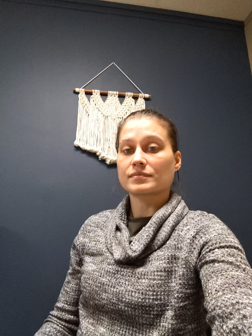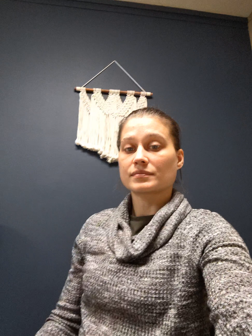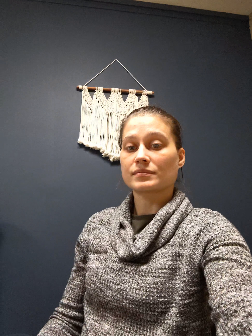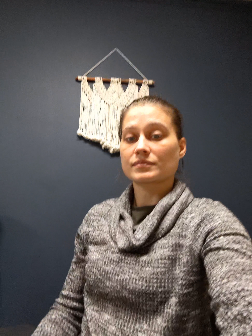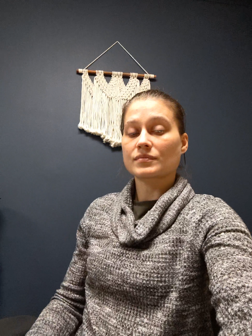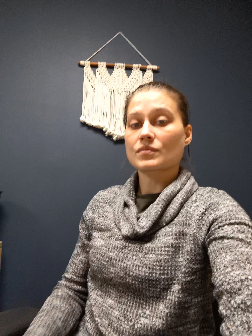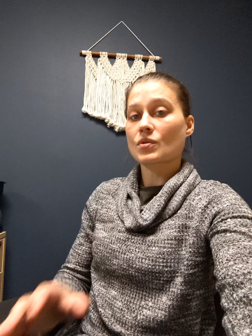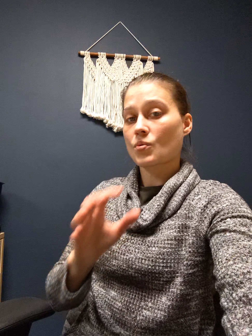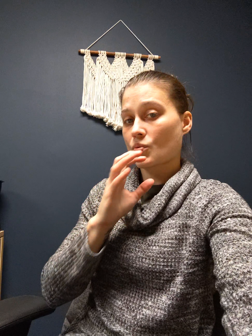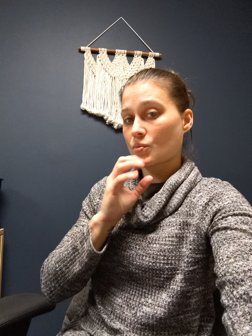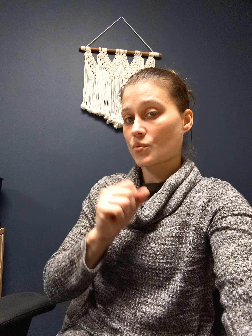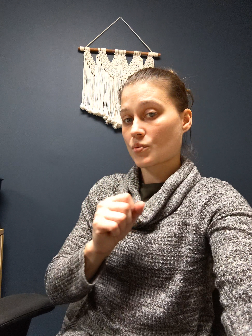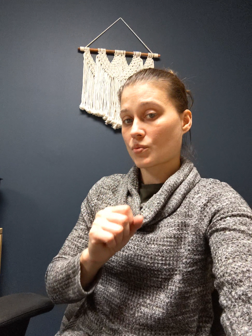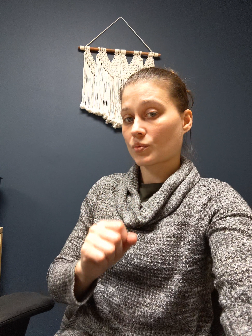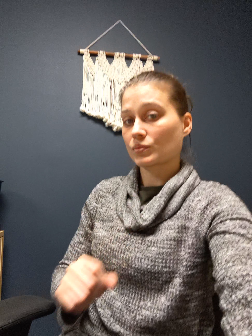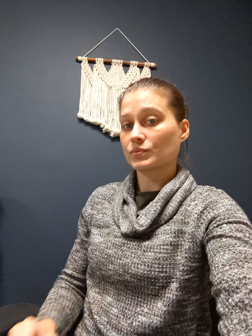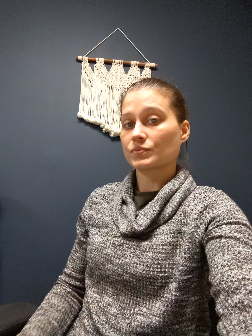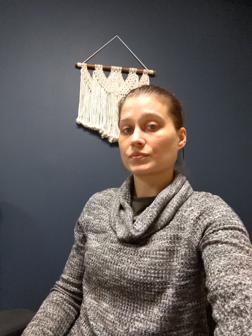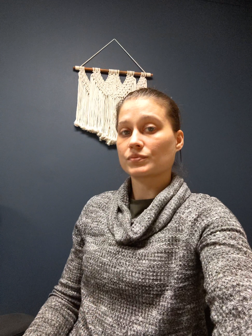old